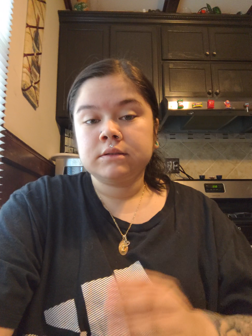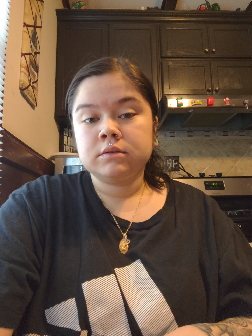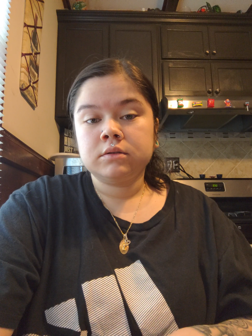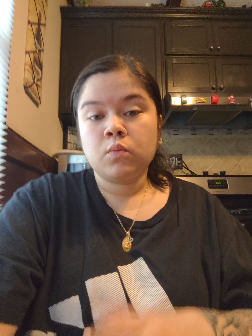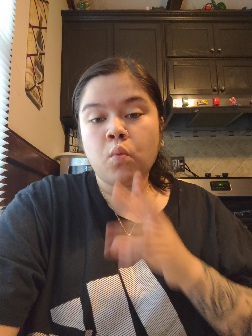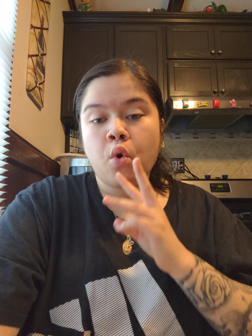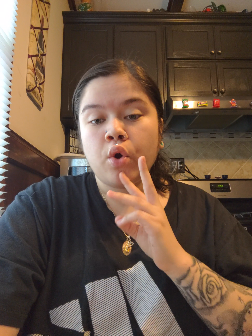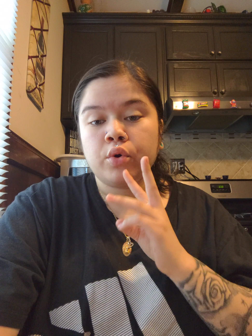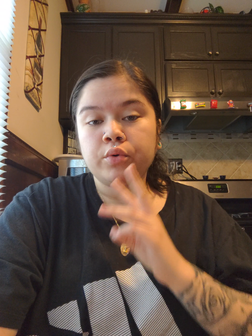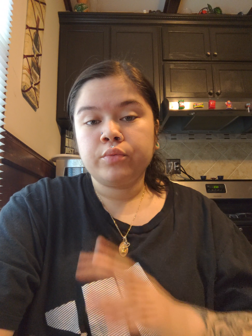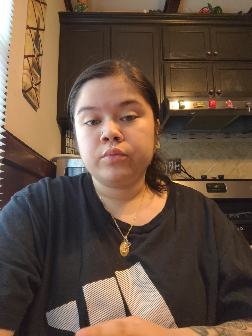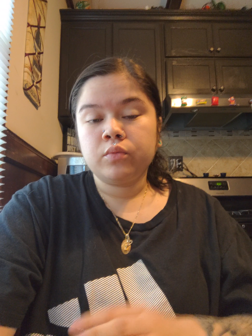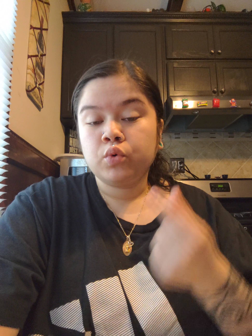water